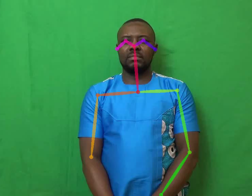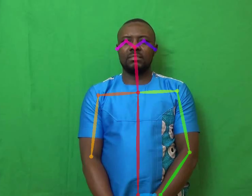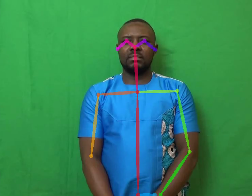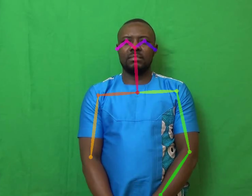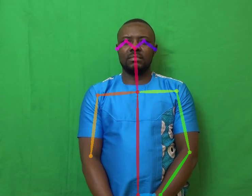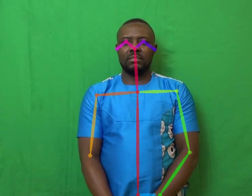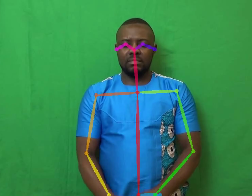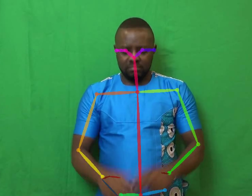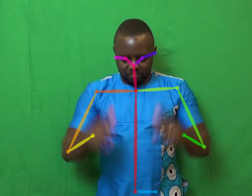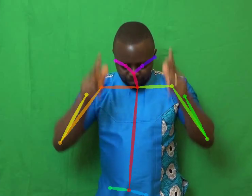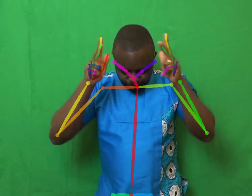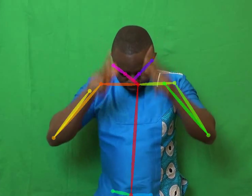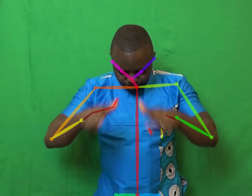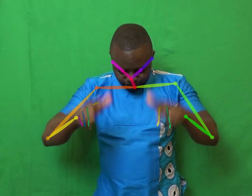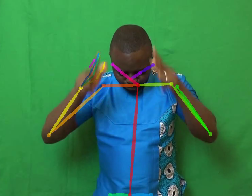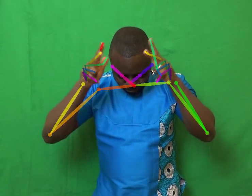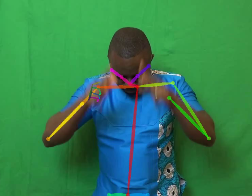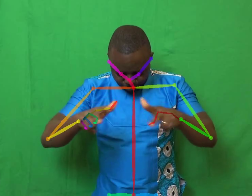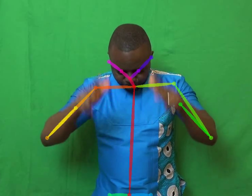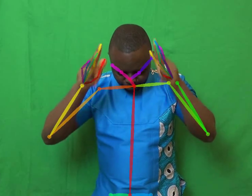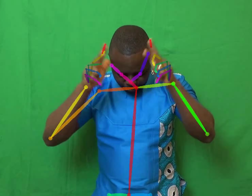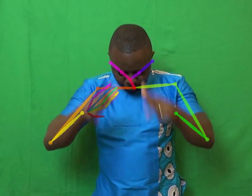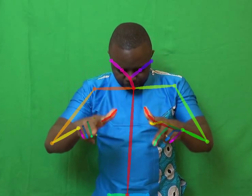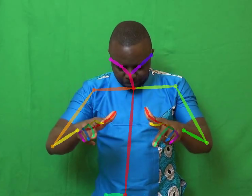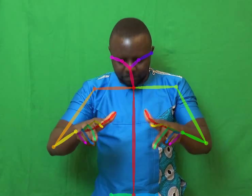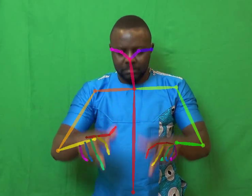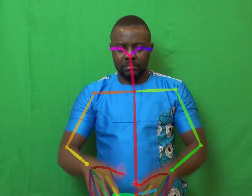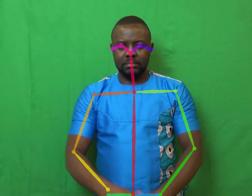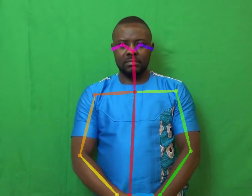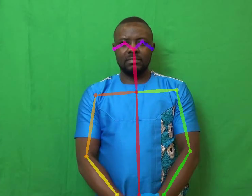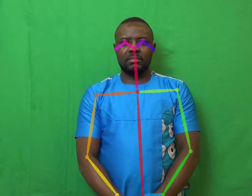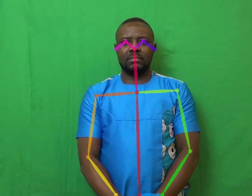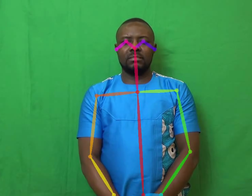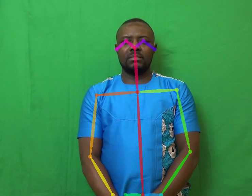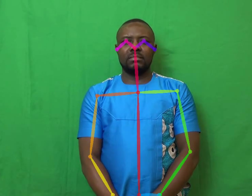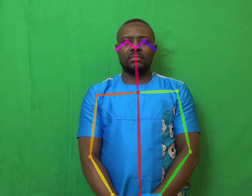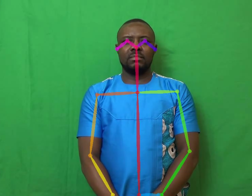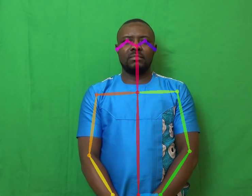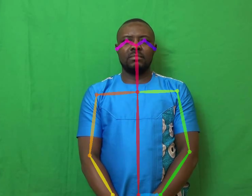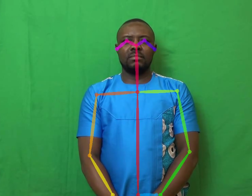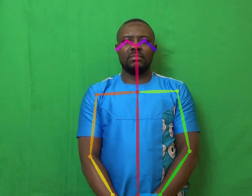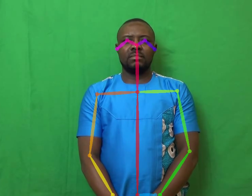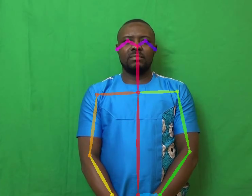Moslem